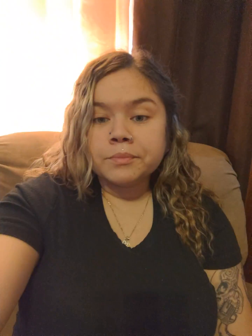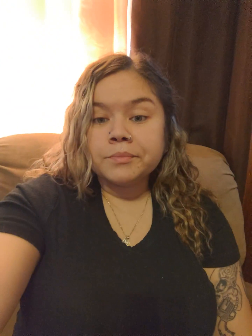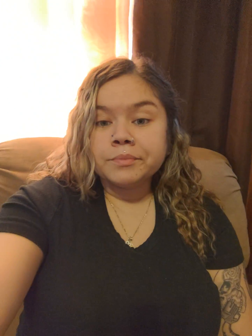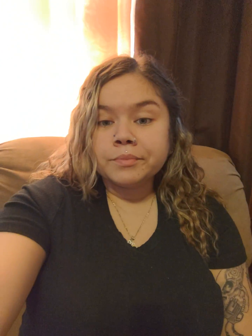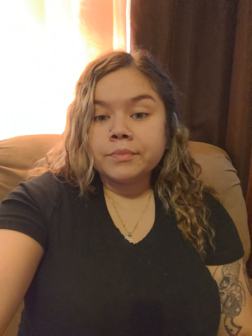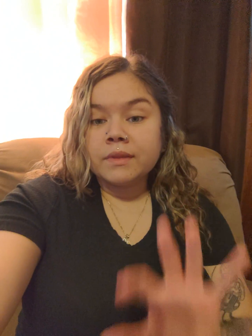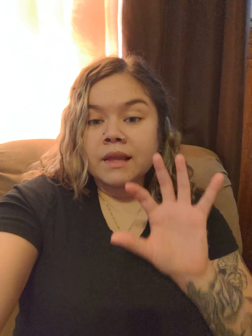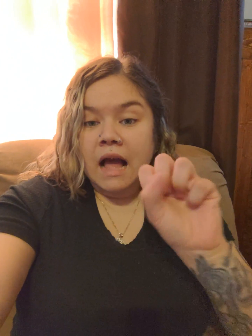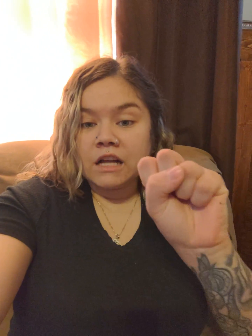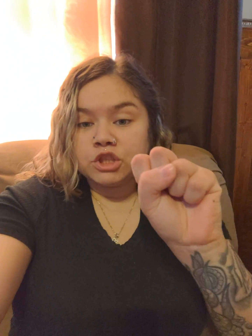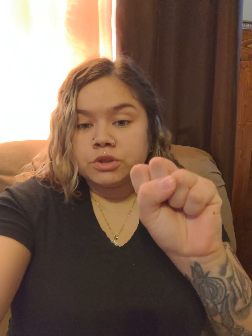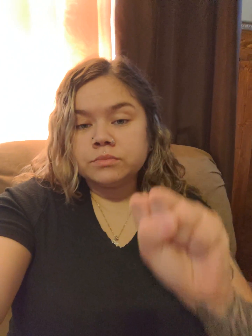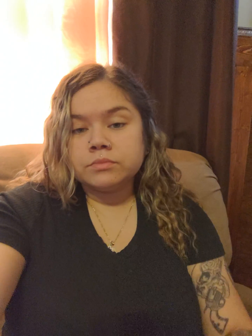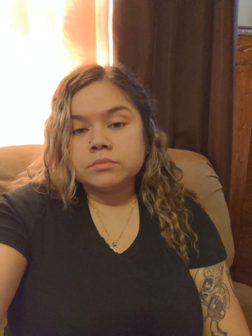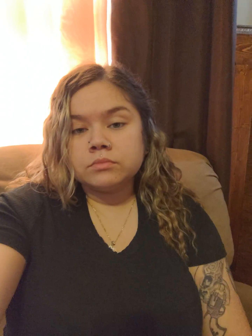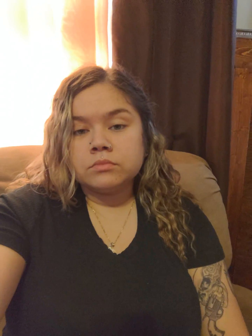catch